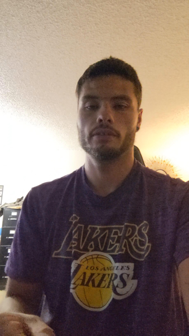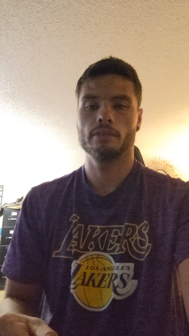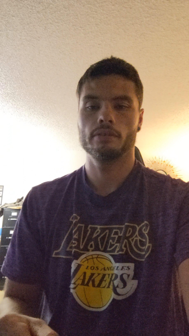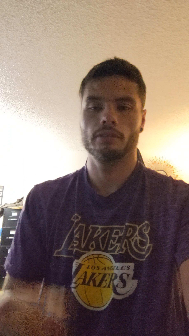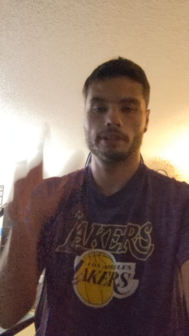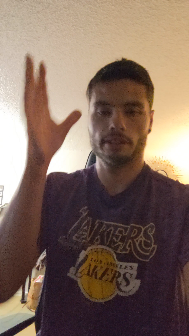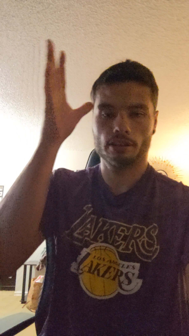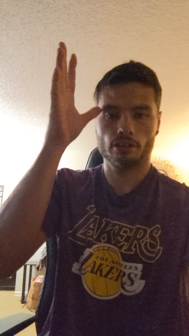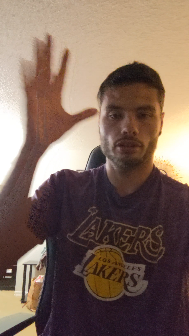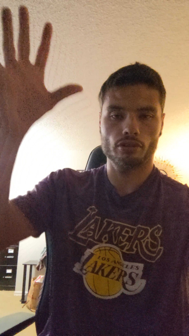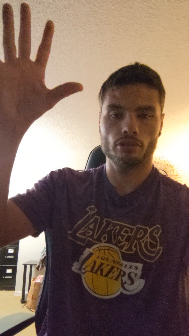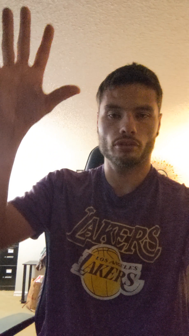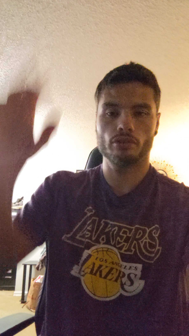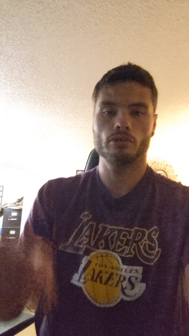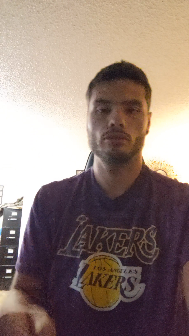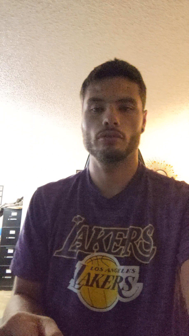deer